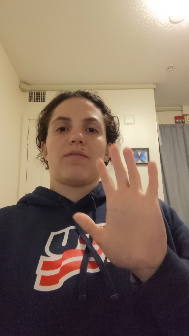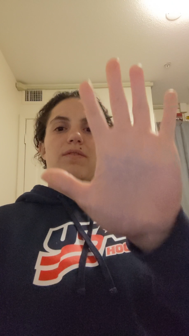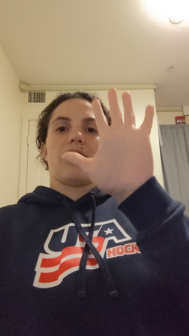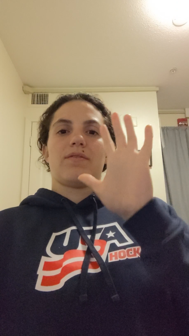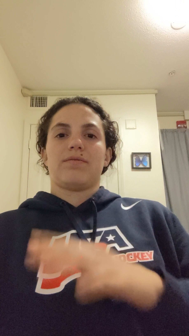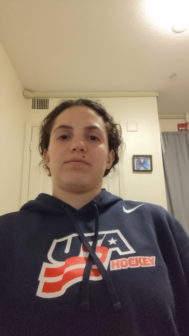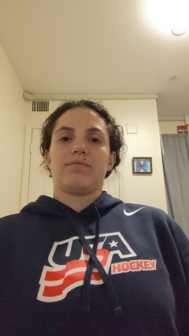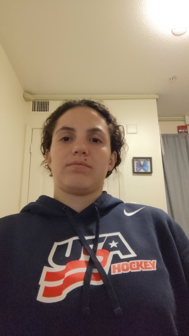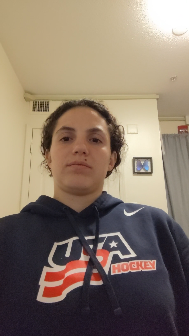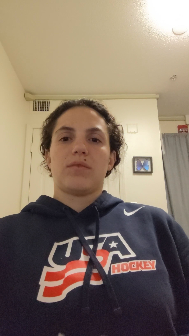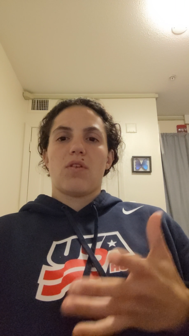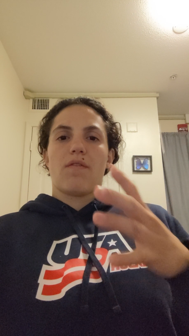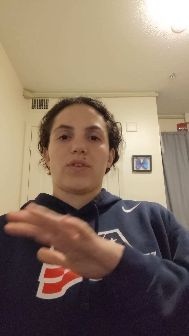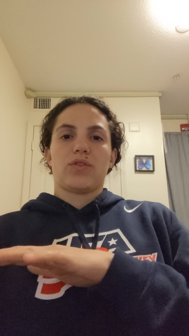cover